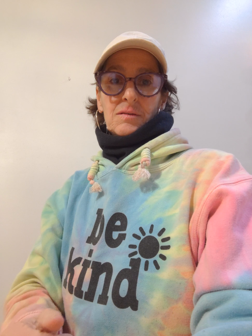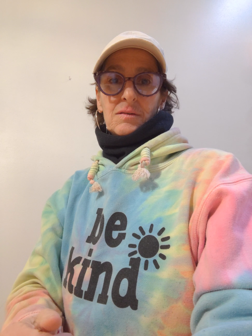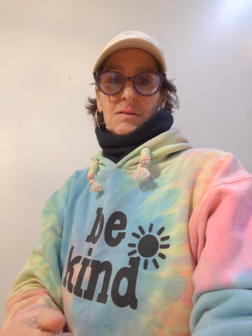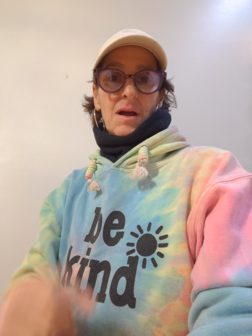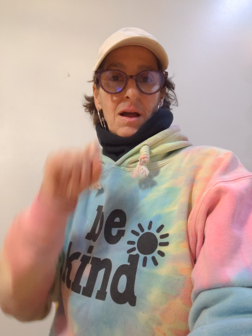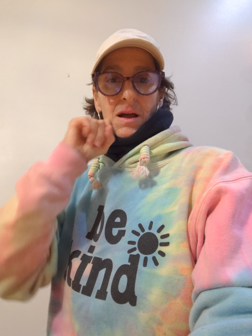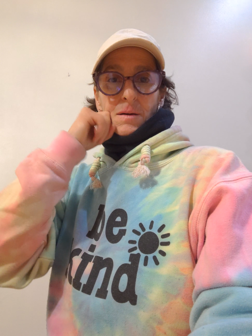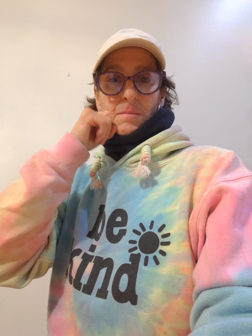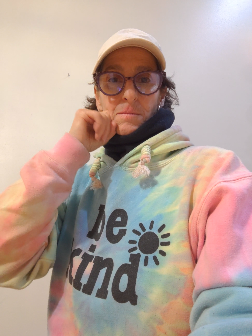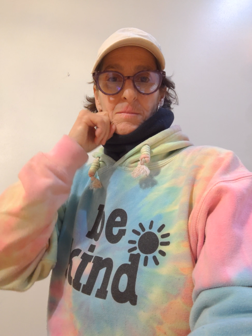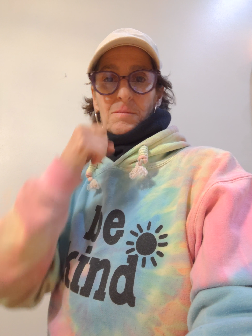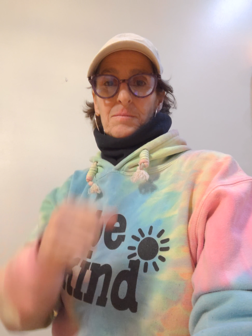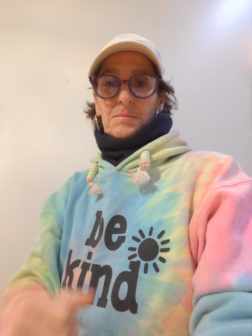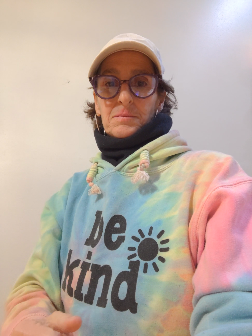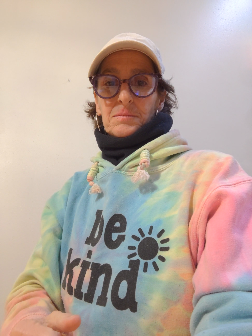apple